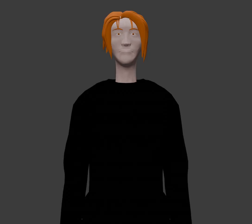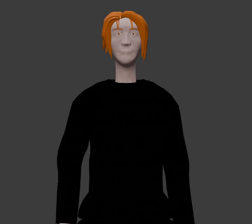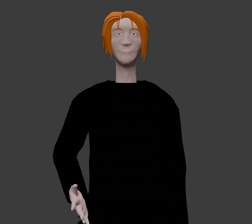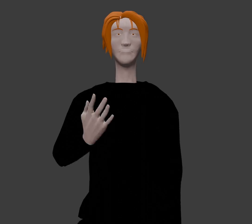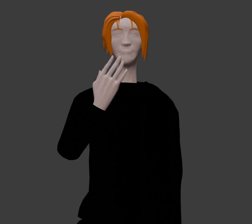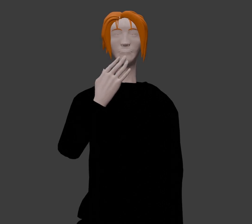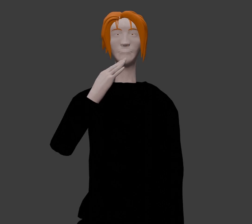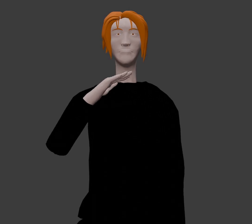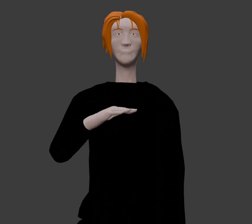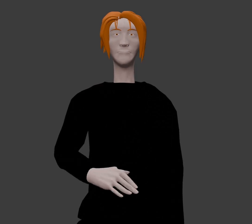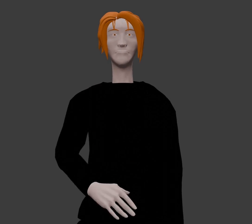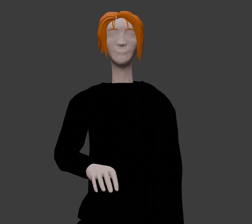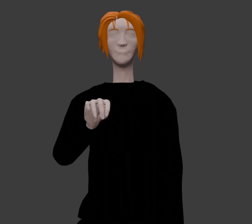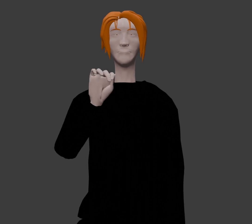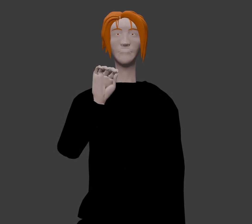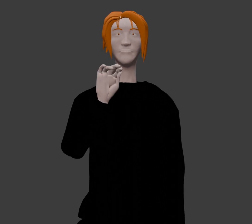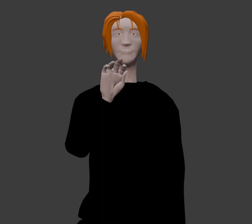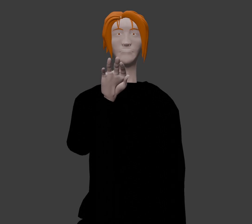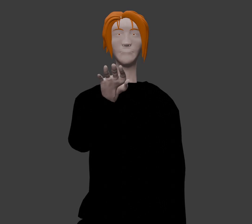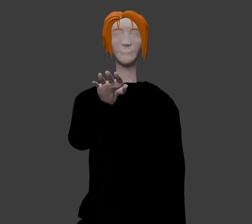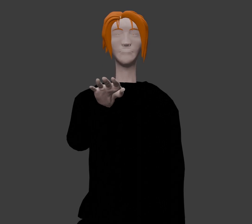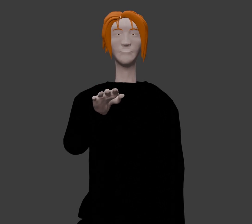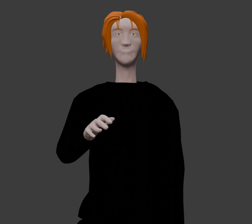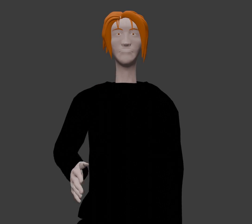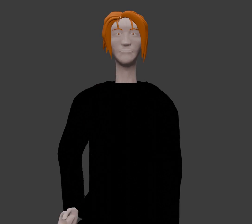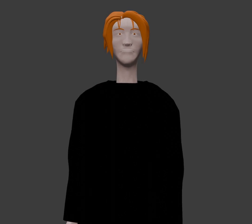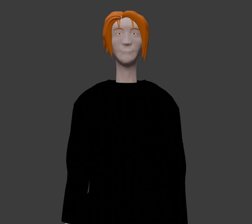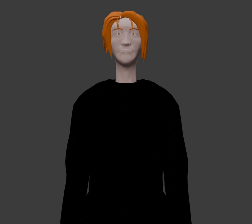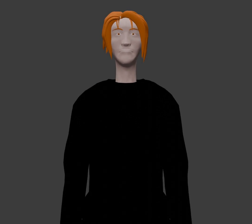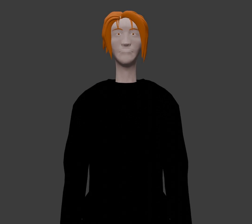Bad Breath